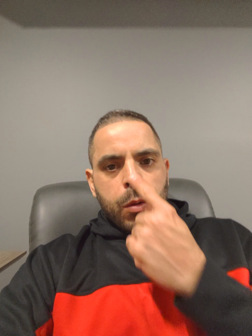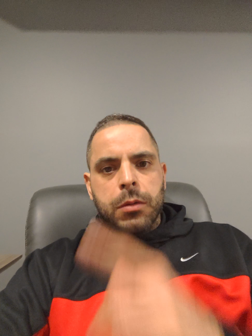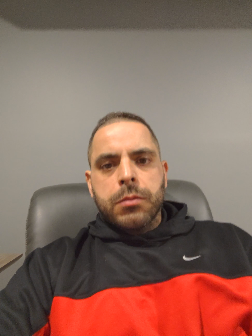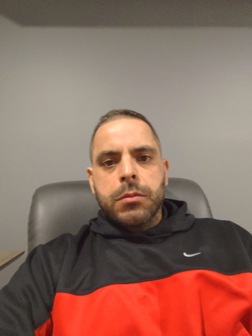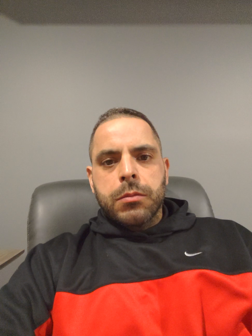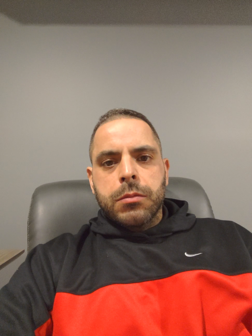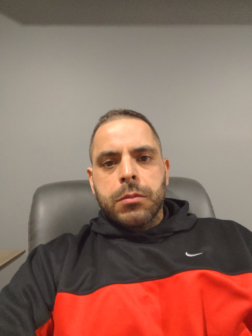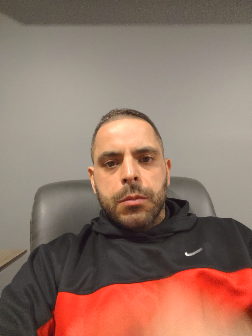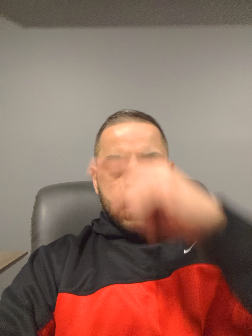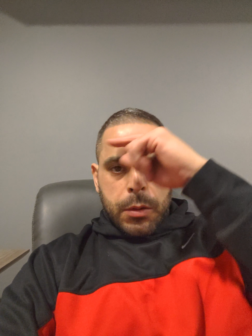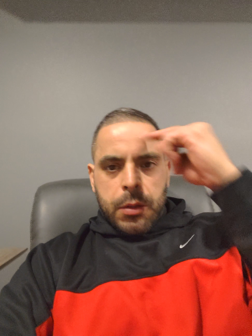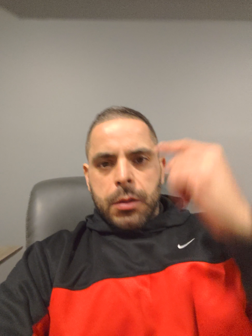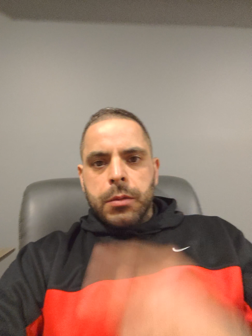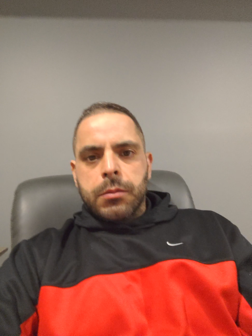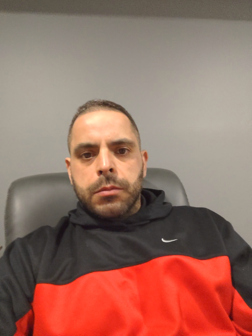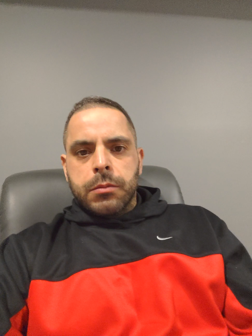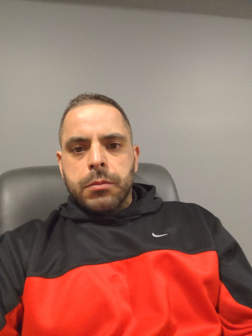black